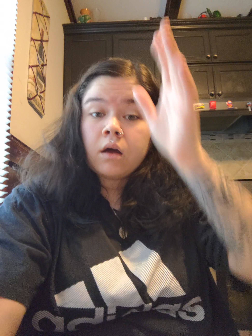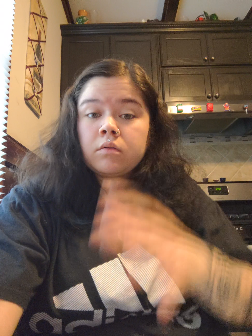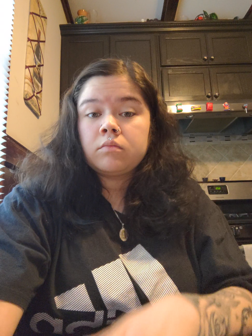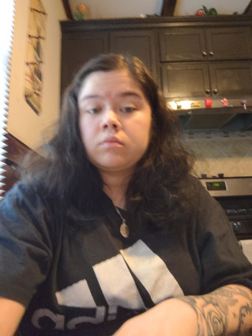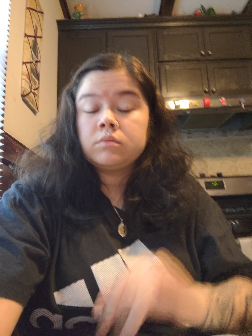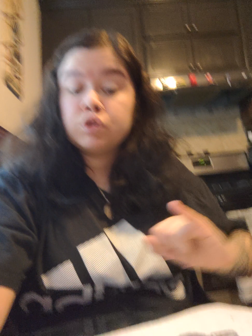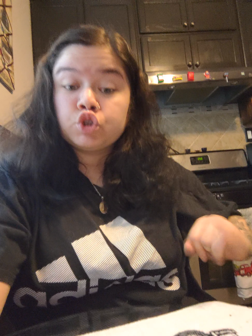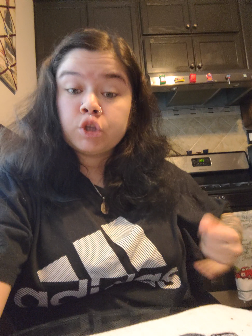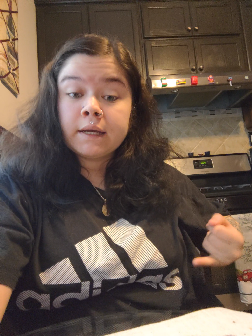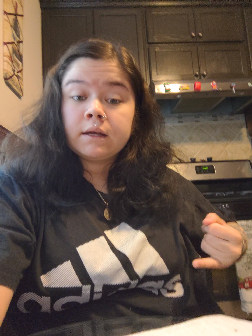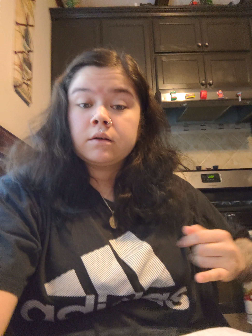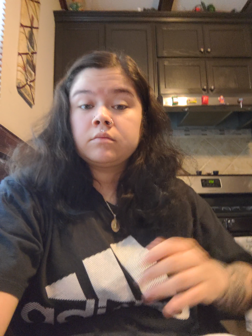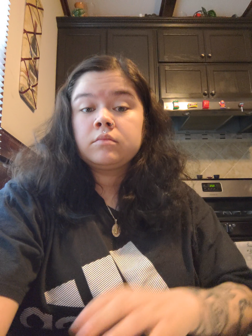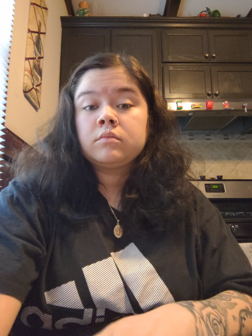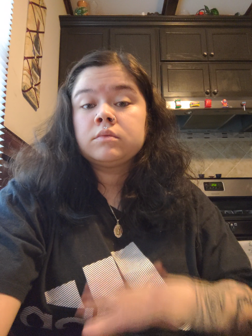jeans